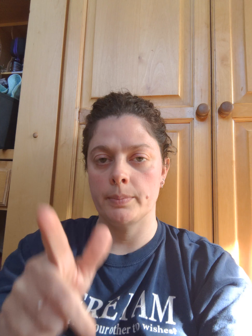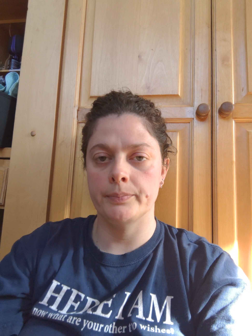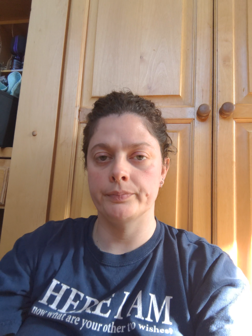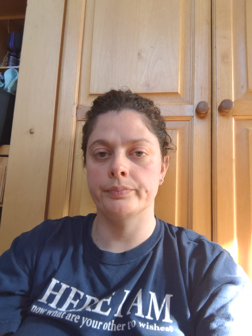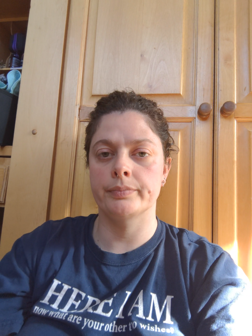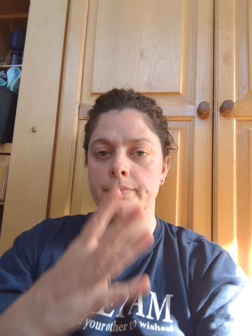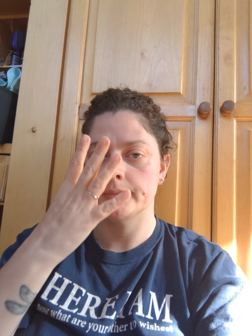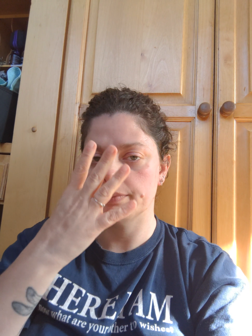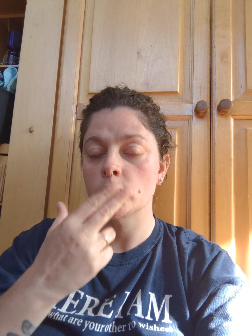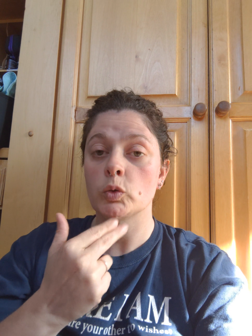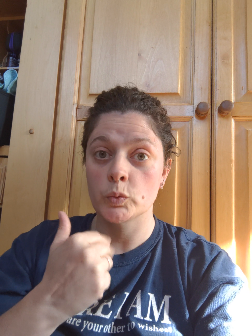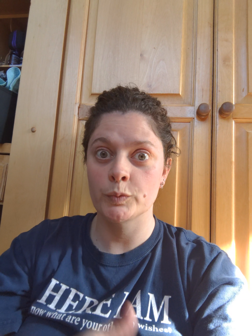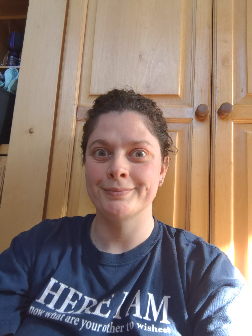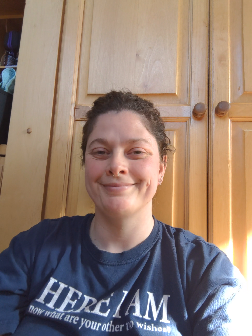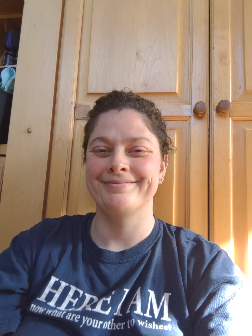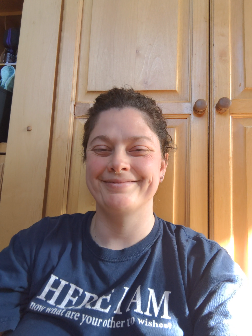cute